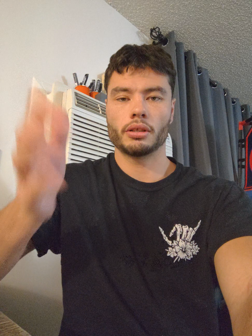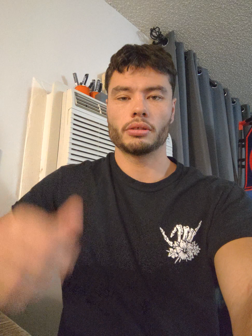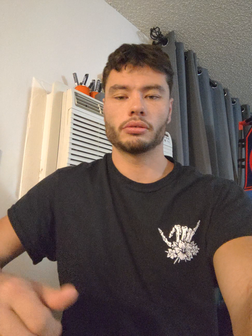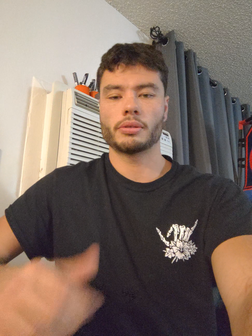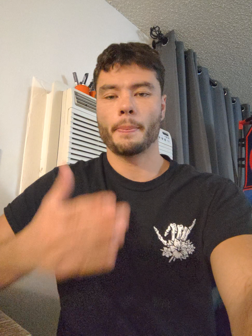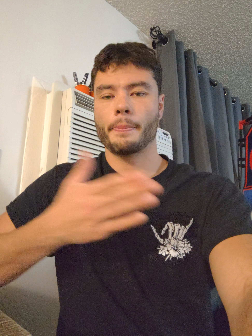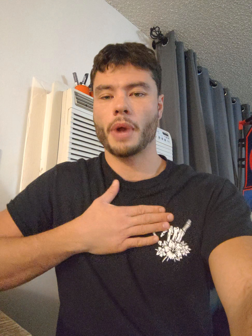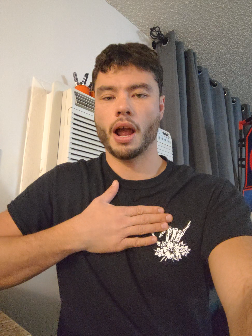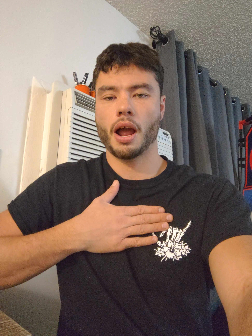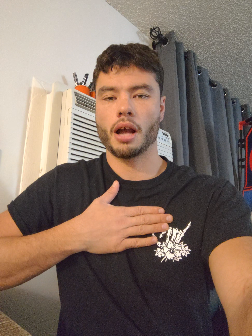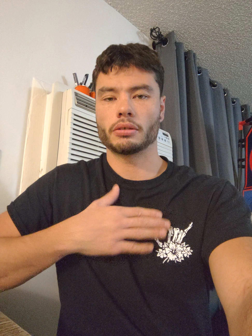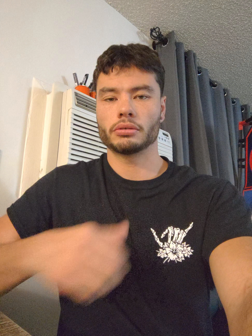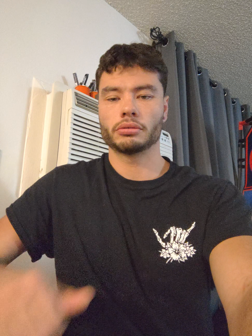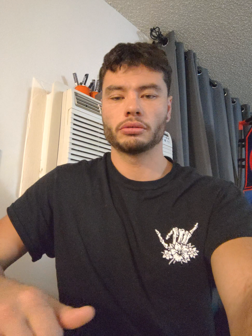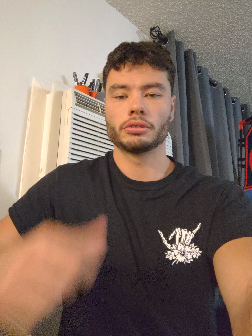my